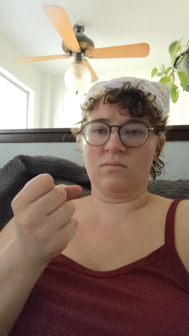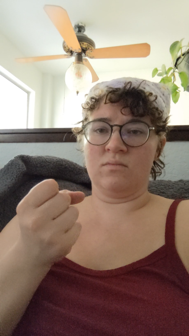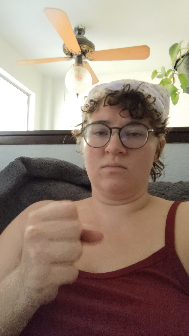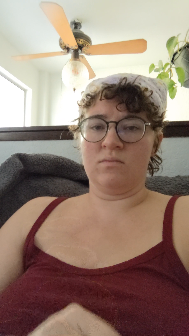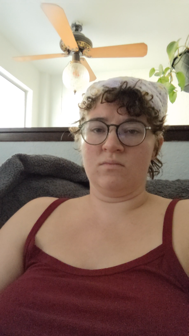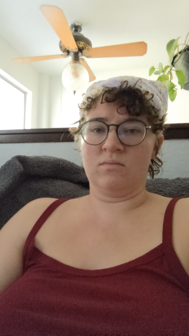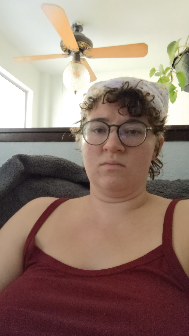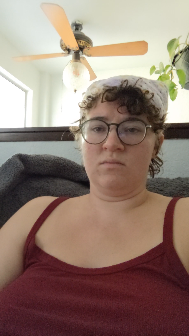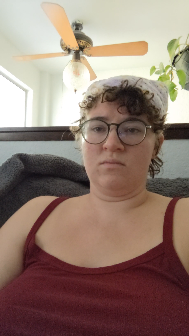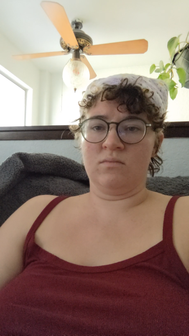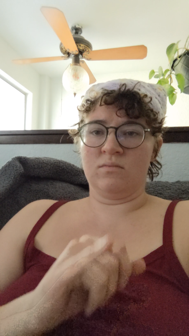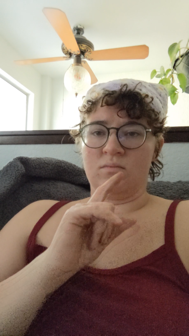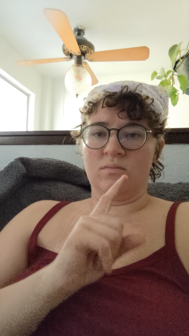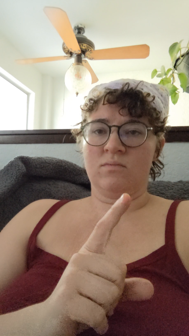is